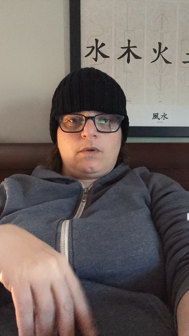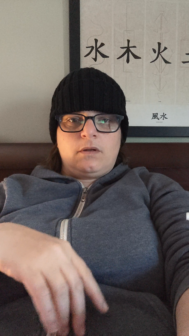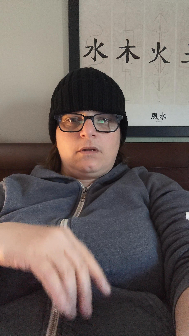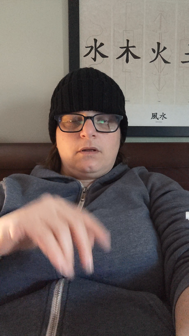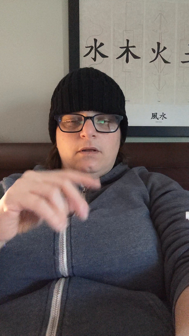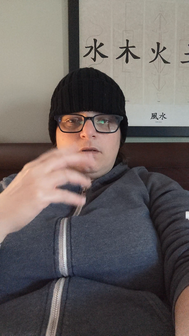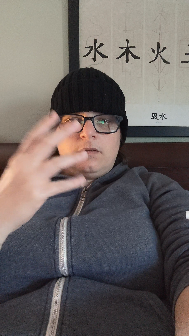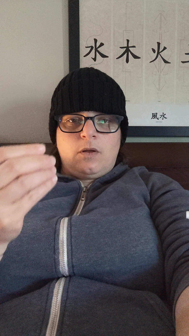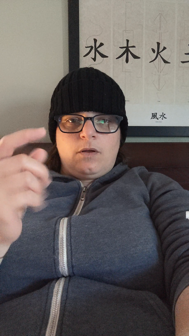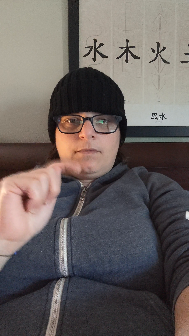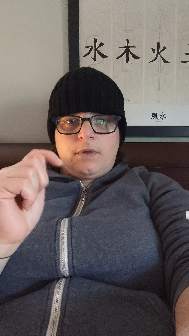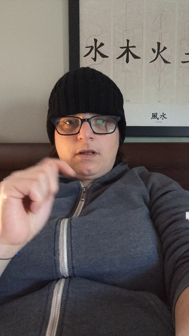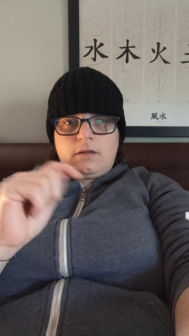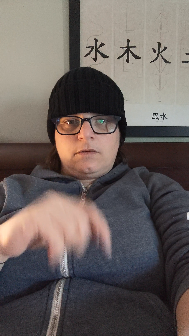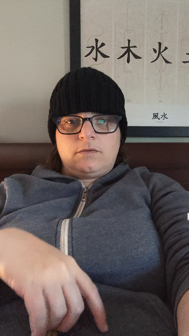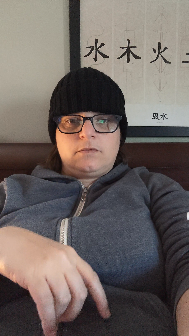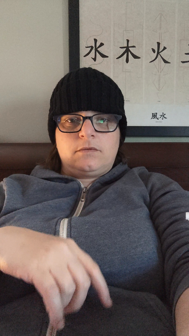go potty